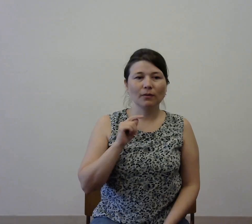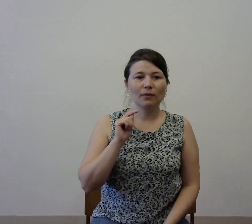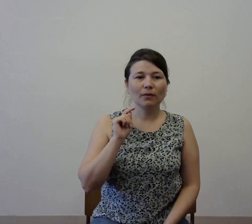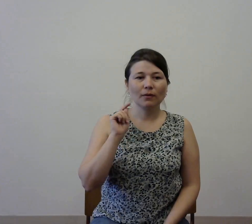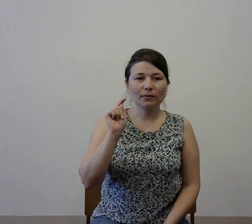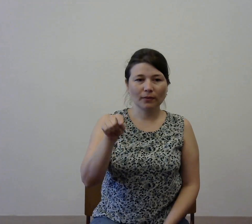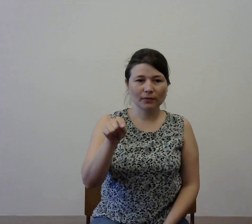orda